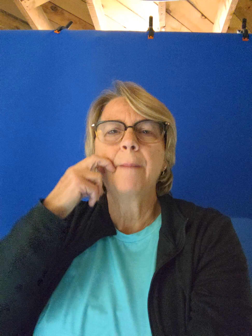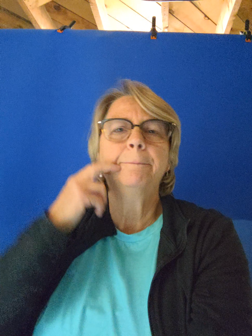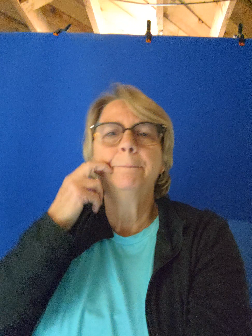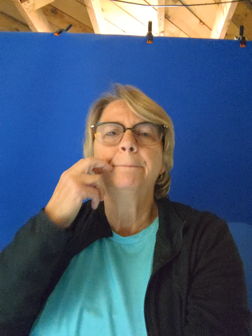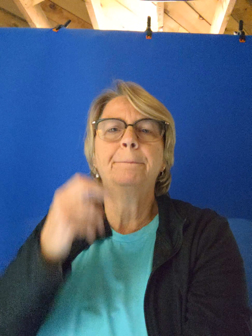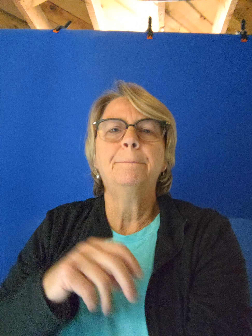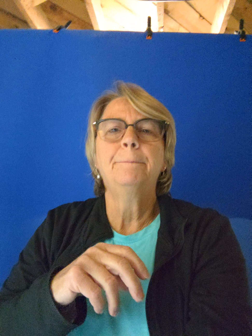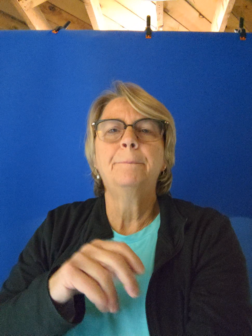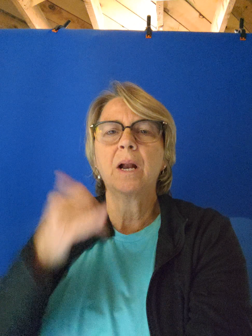gum